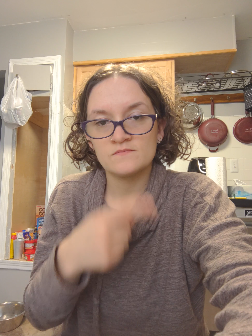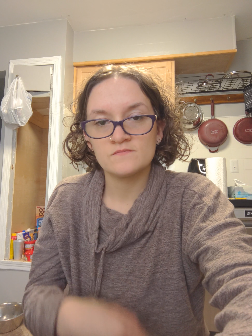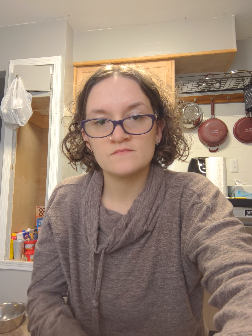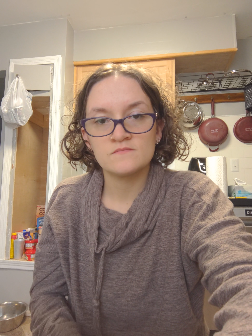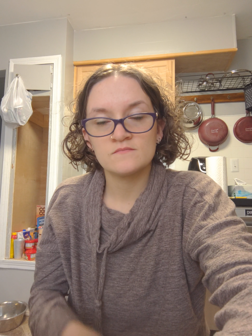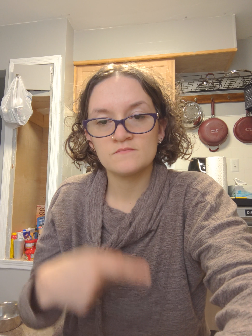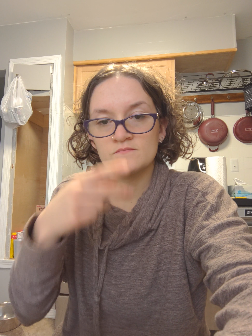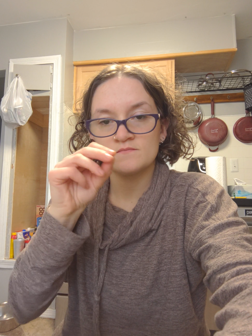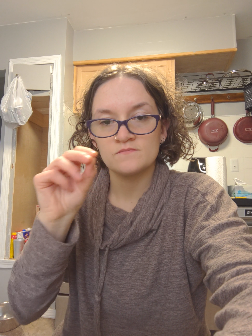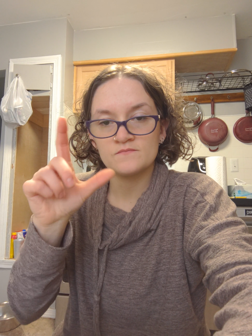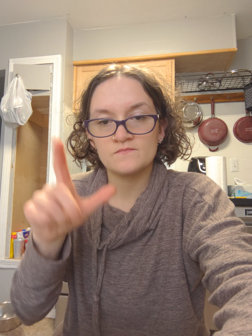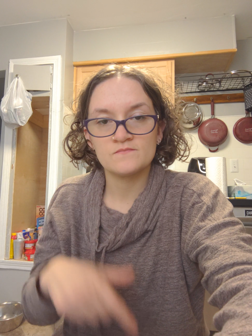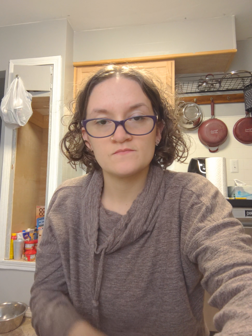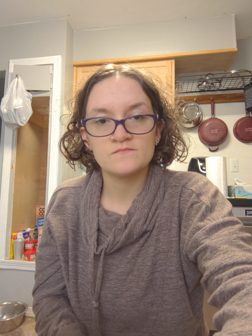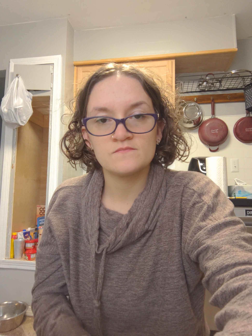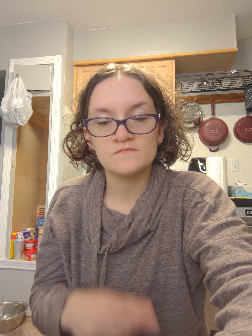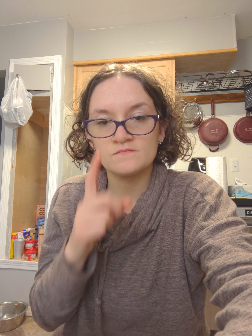pool